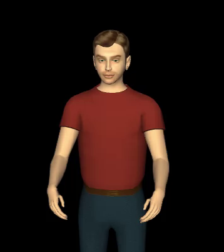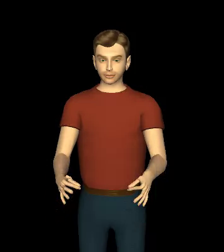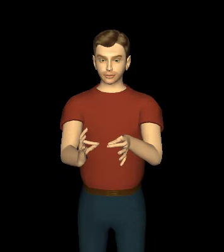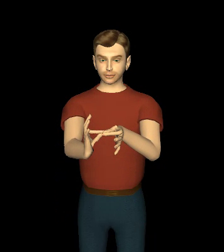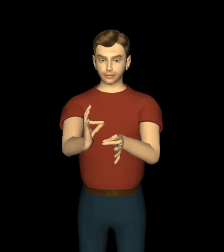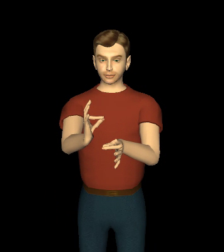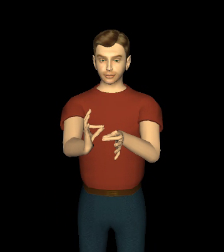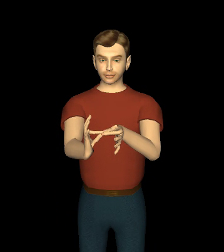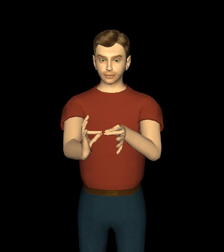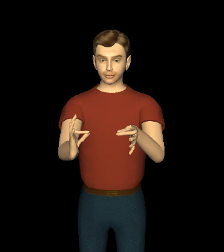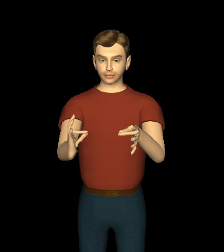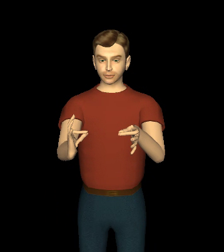حجم